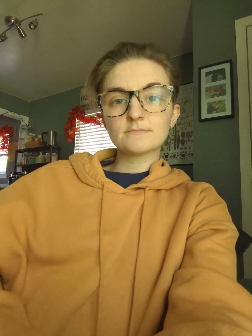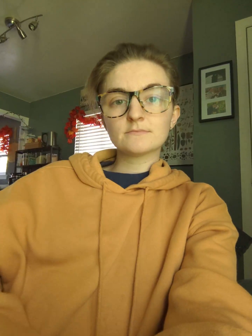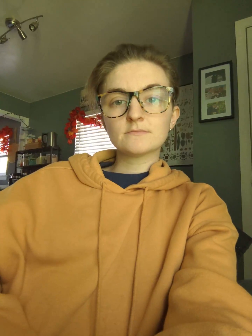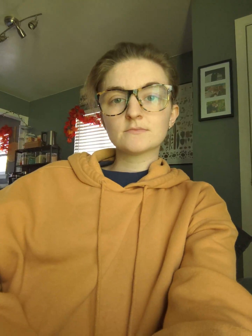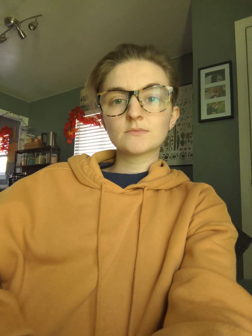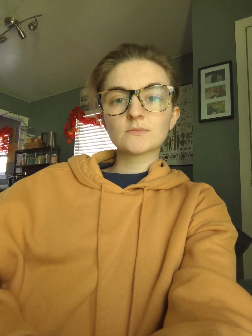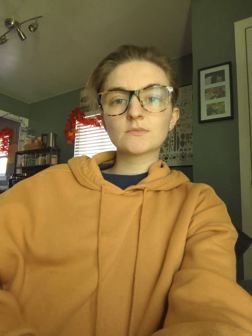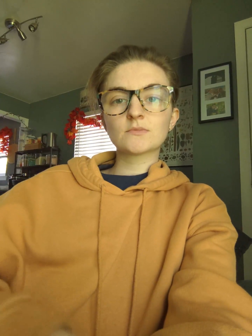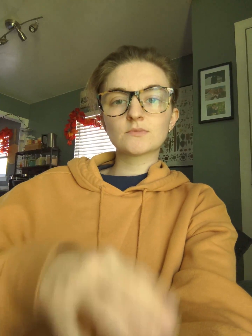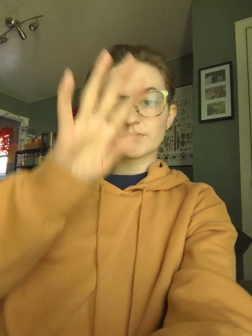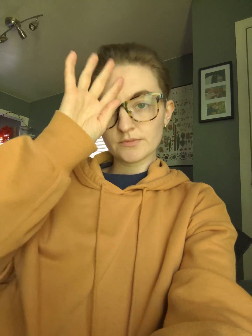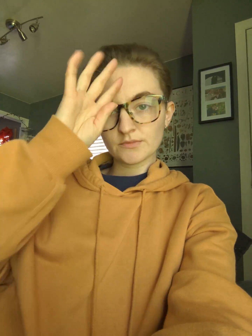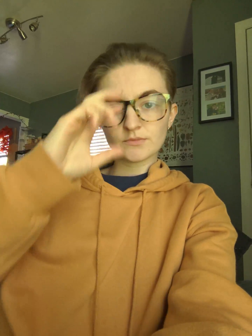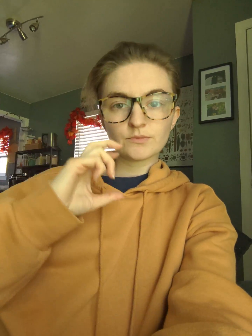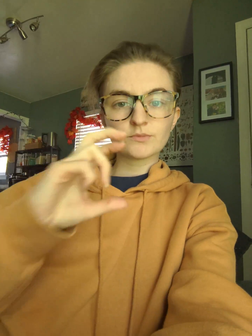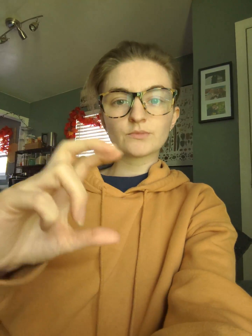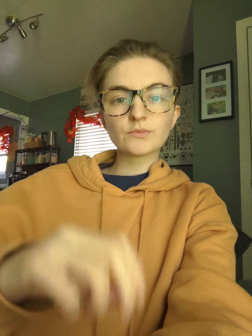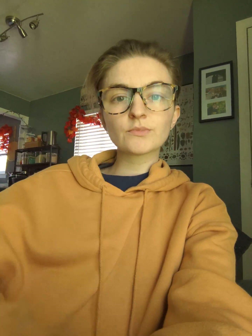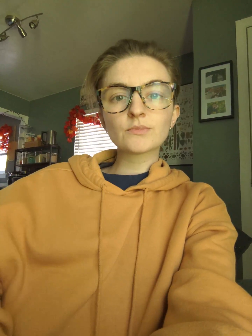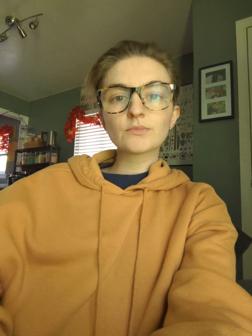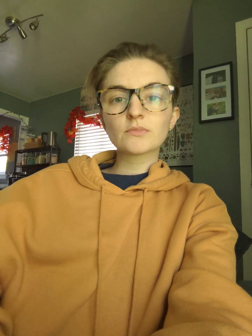fire truck